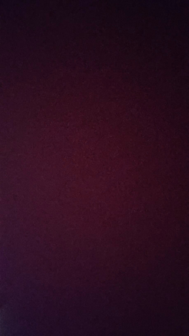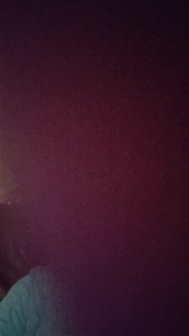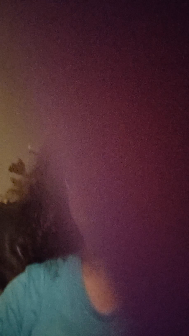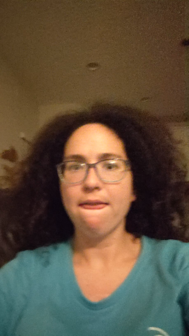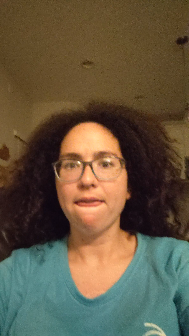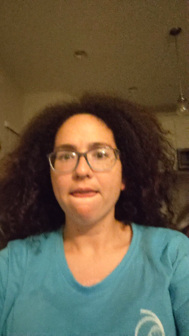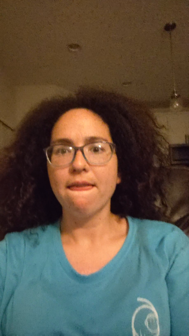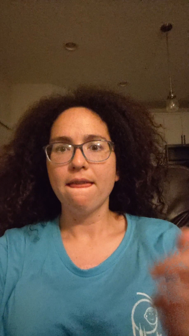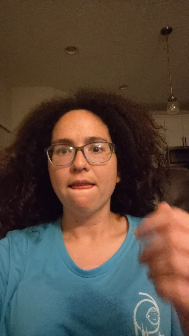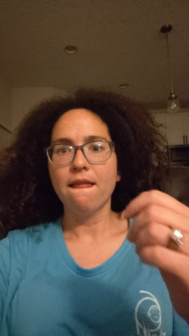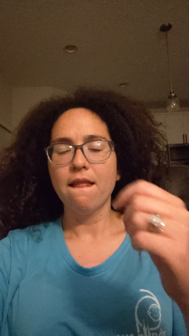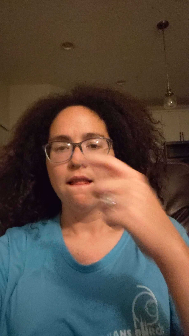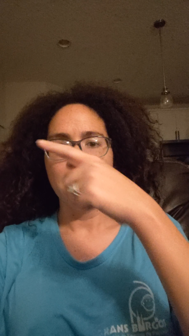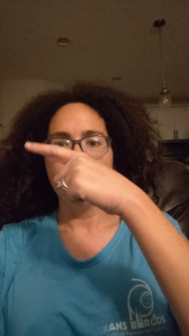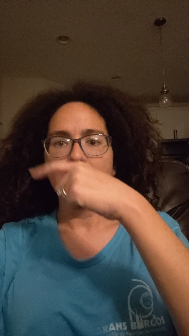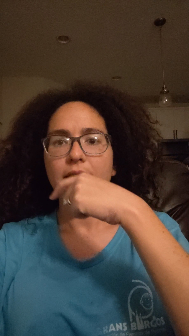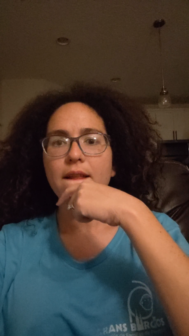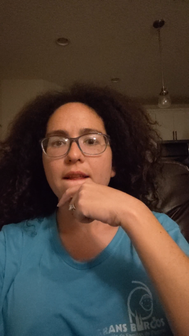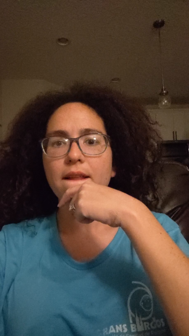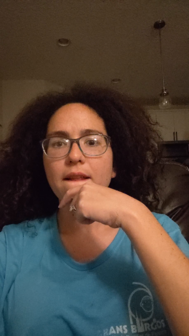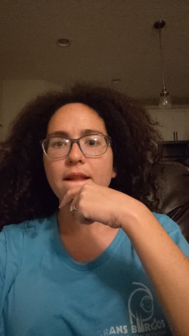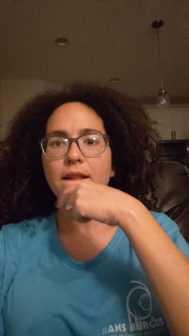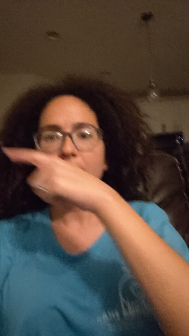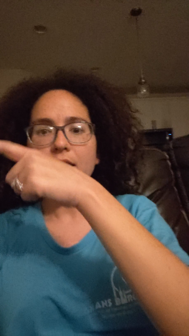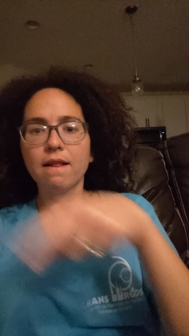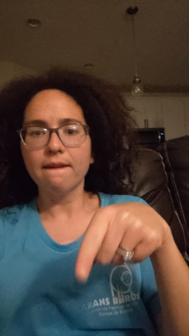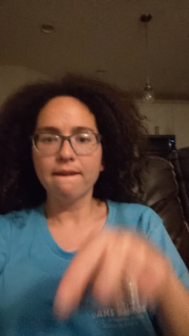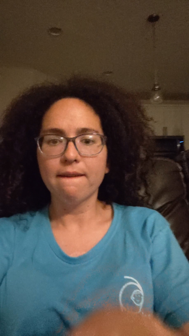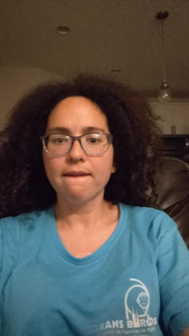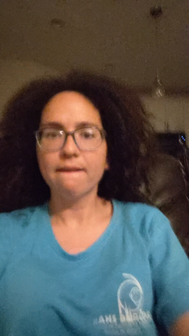cut